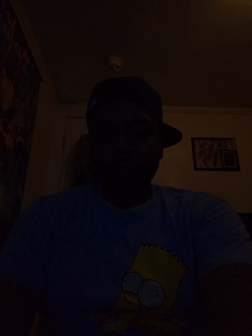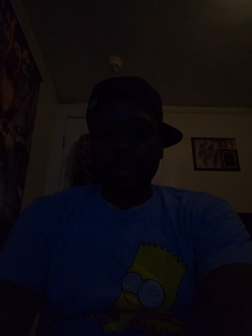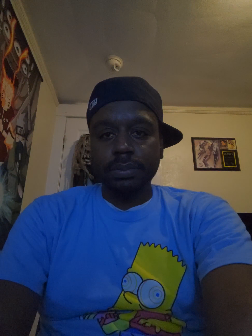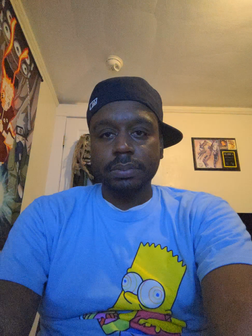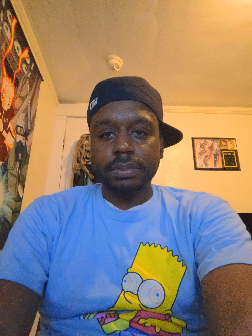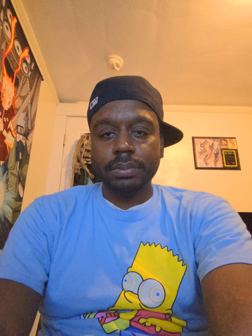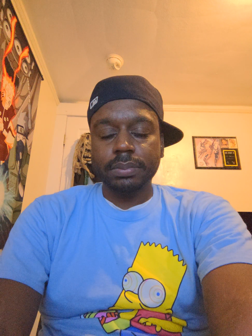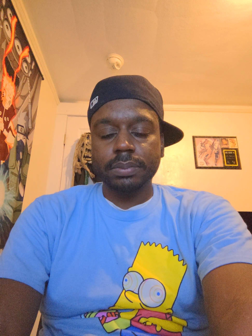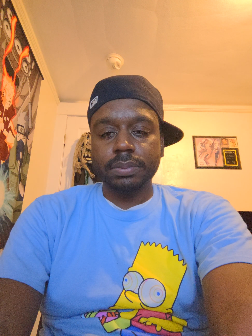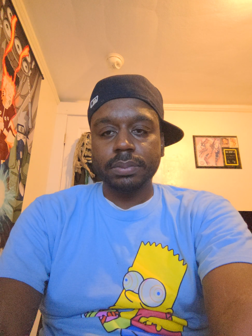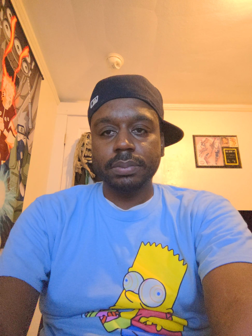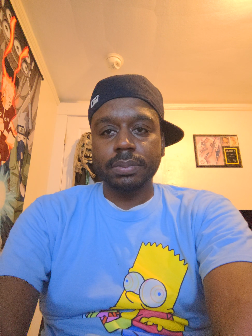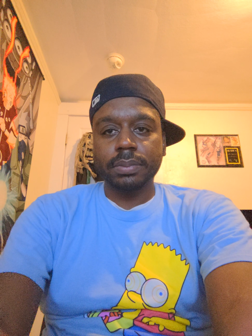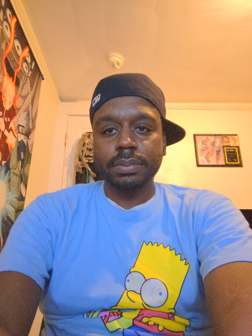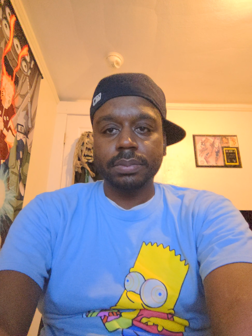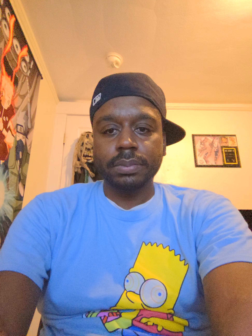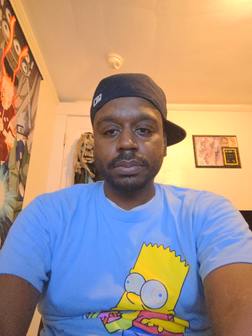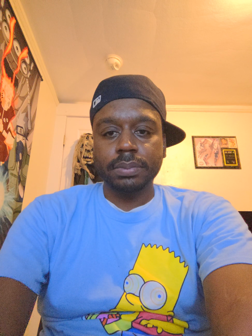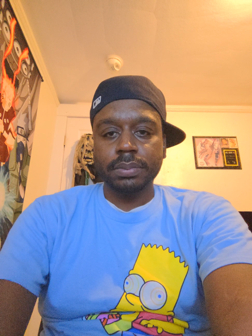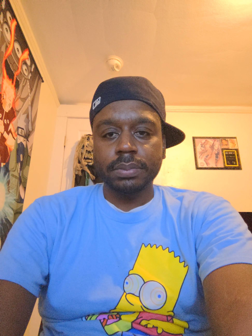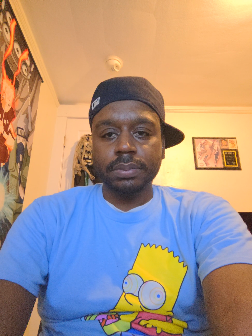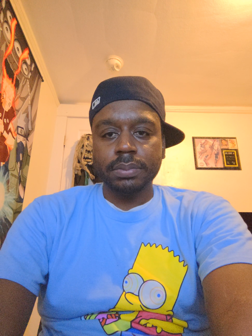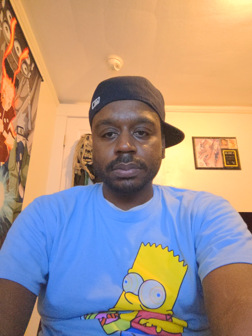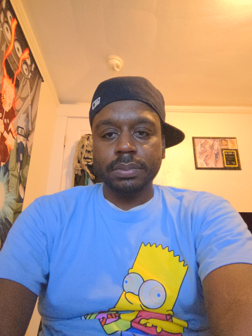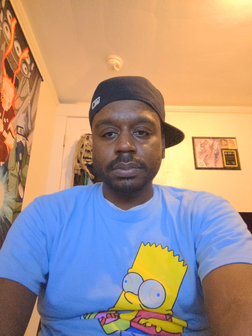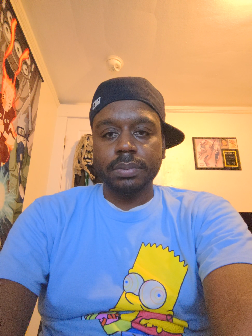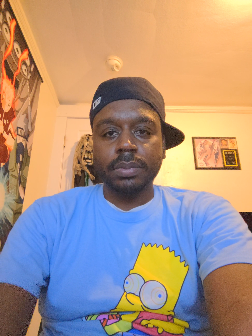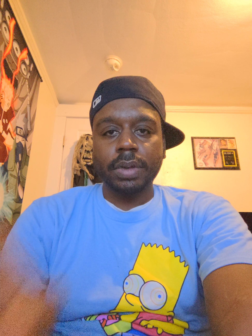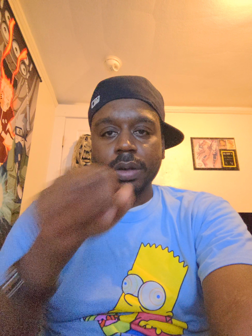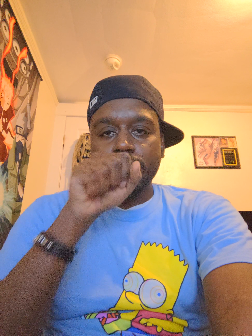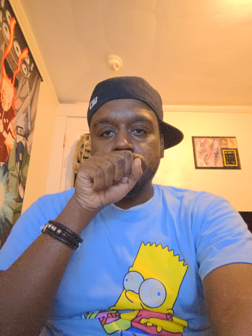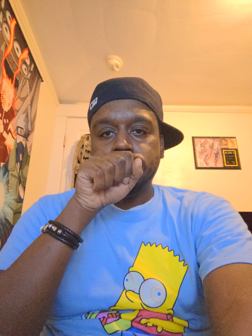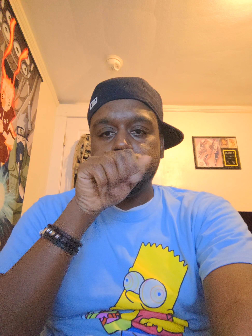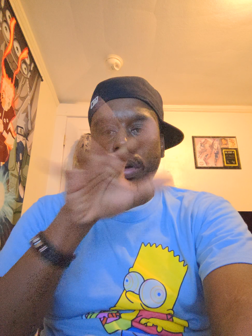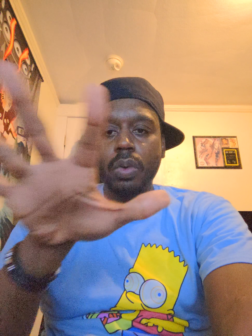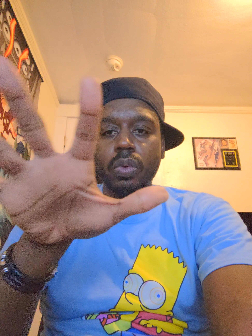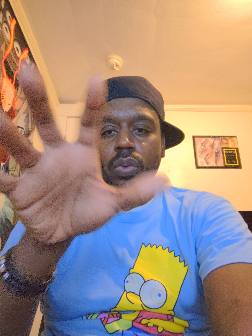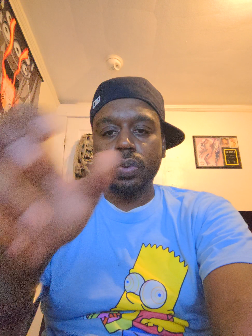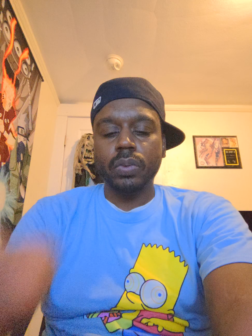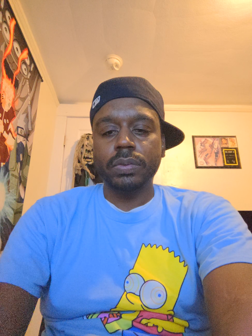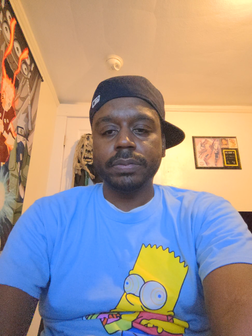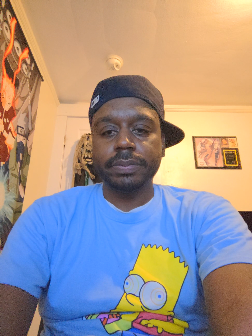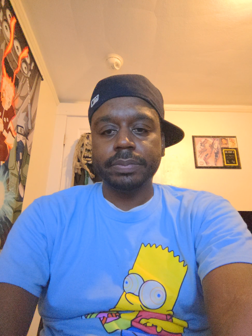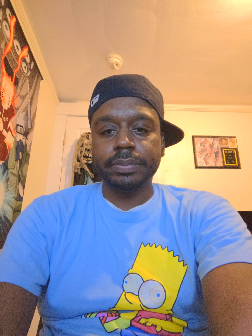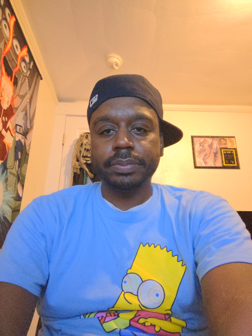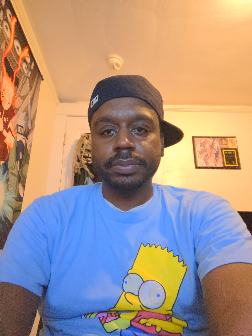blow